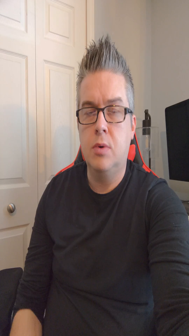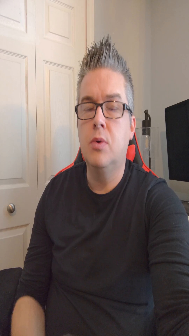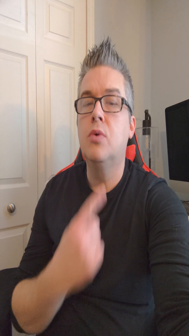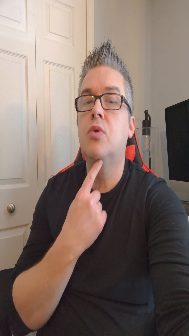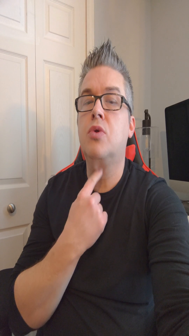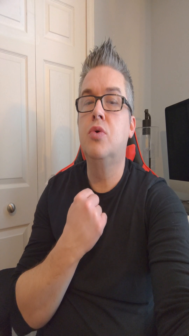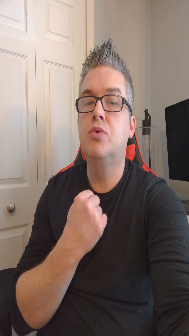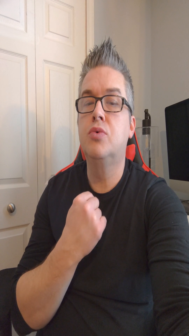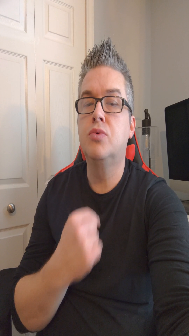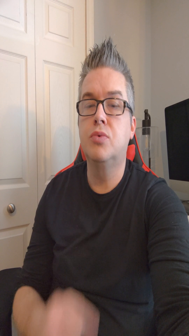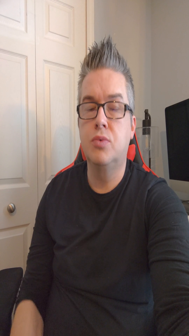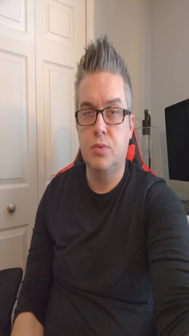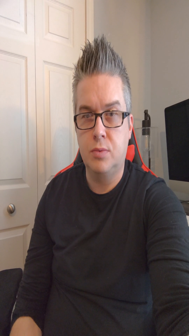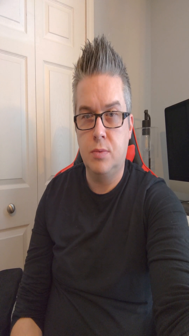thirsty